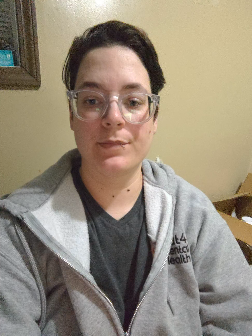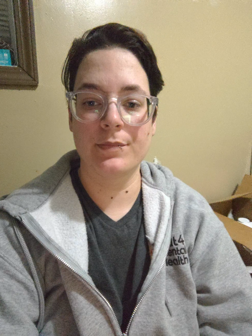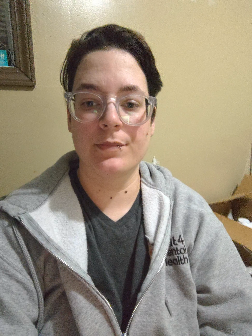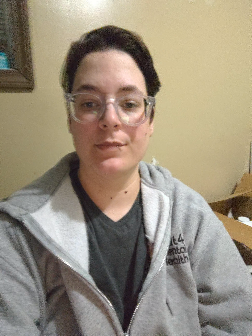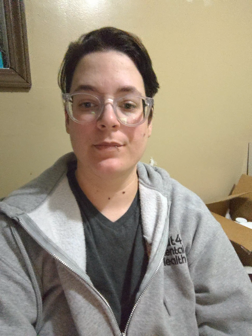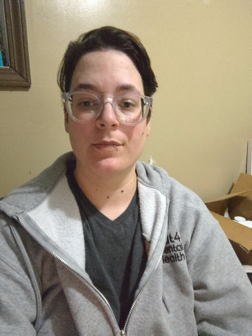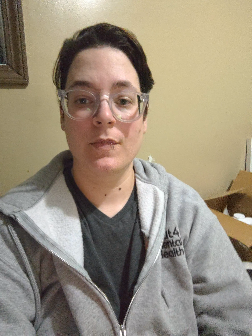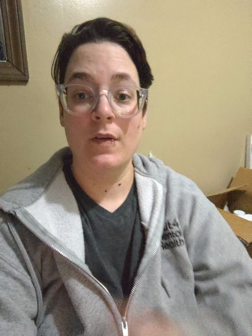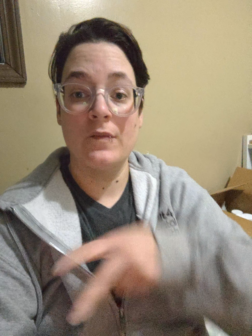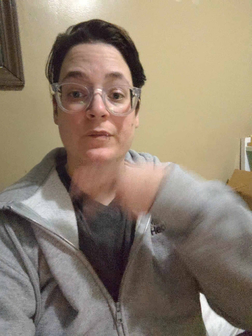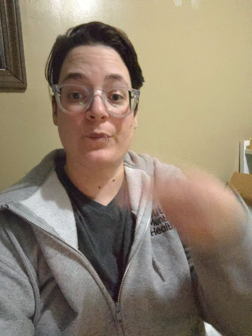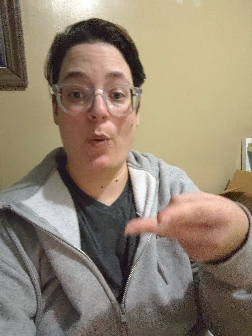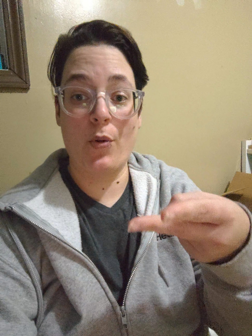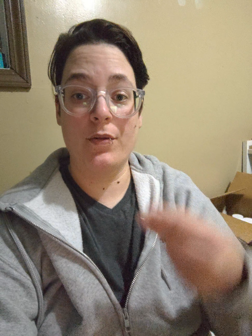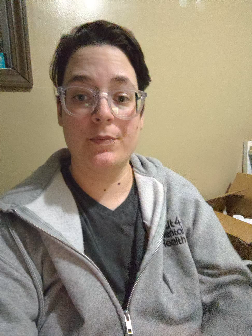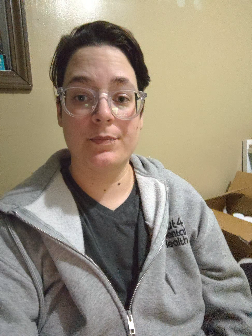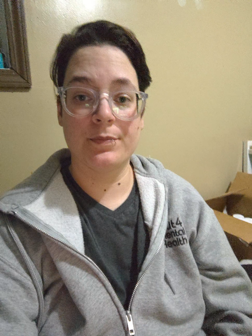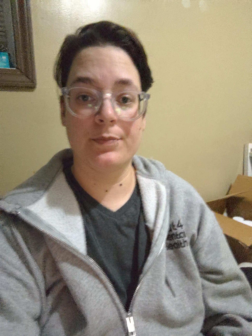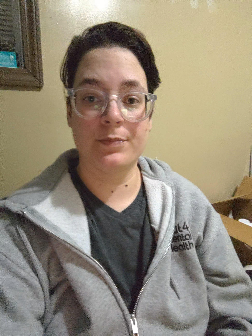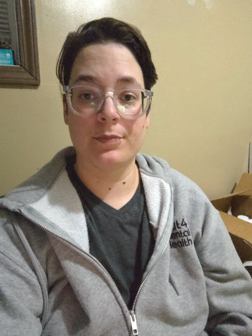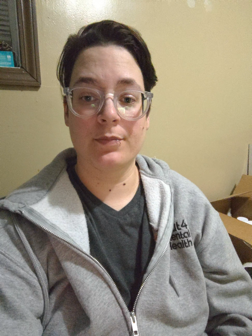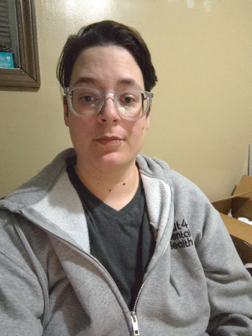fall